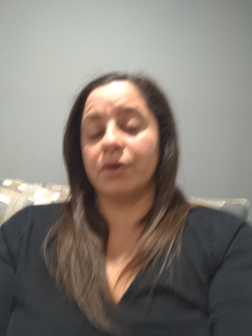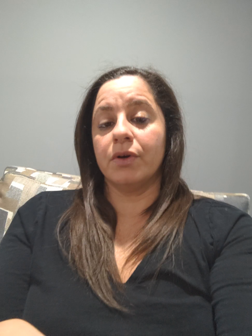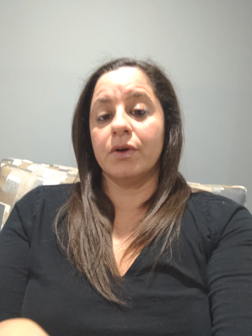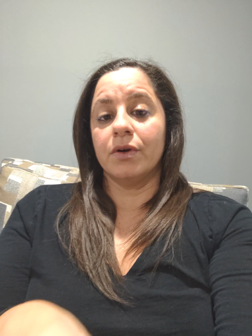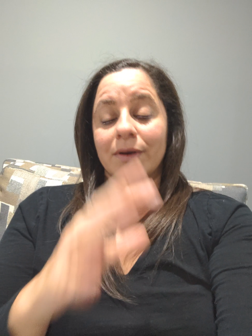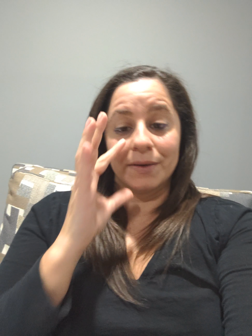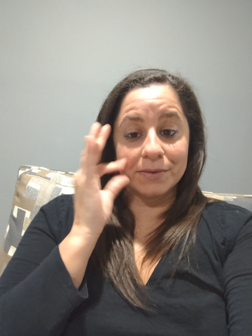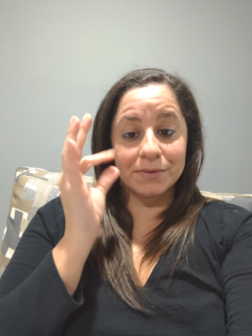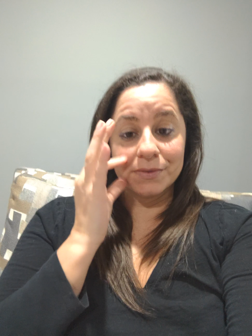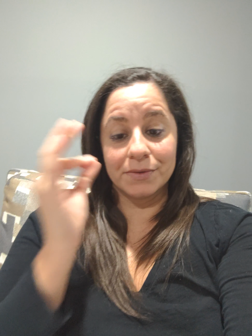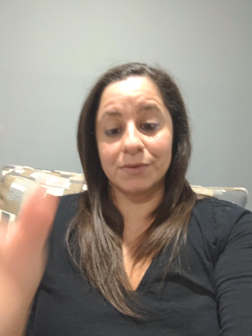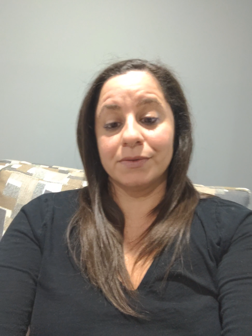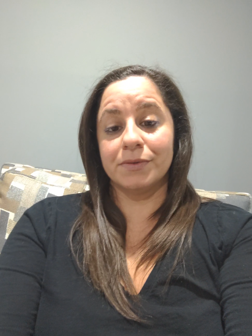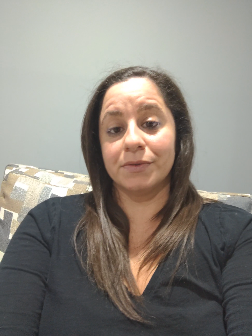cat